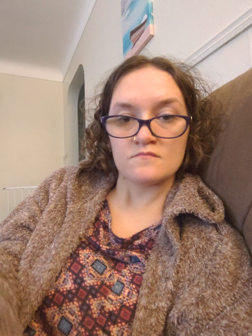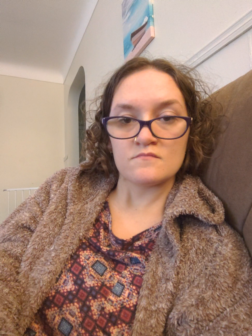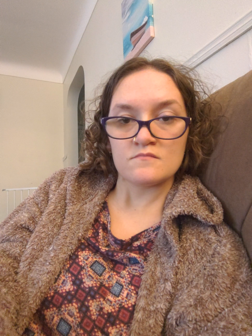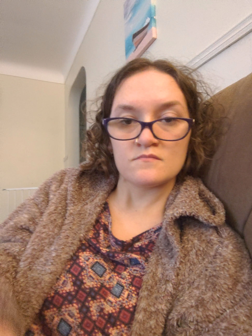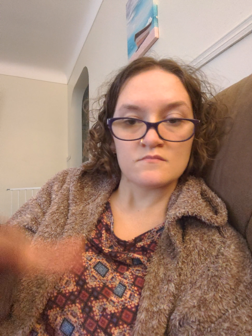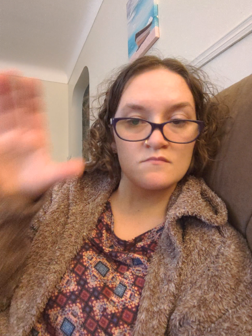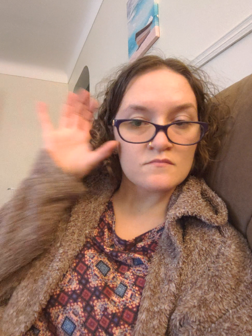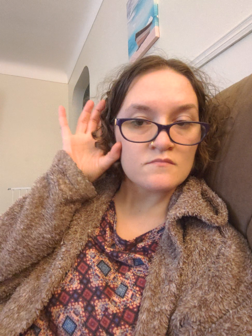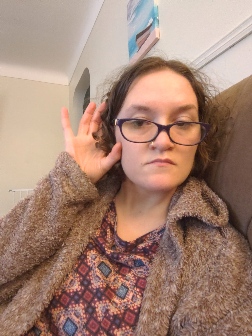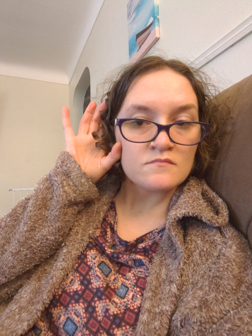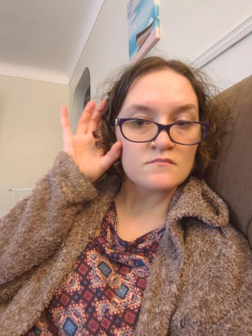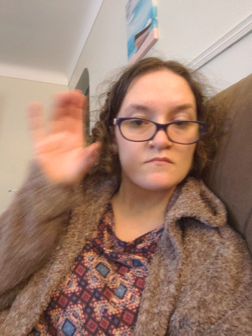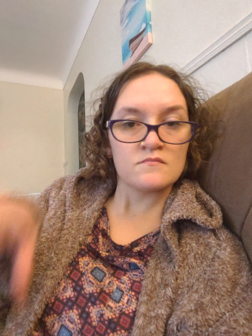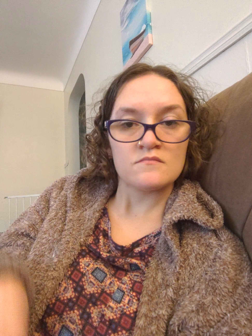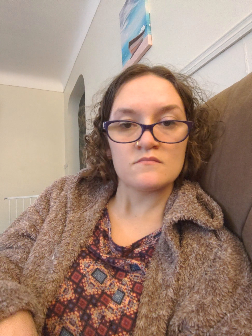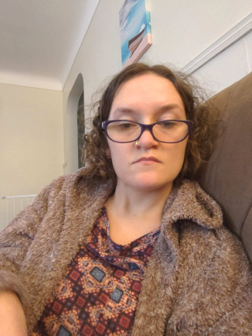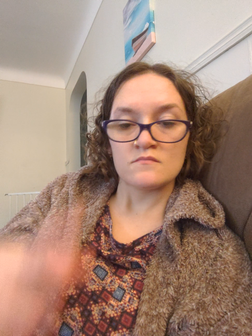listen